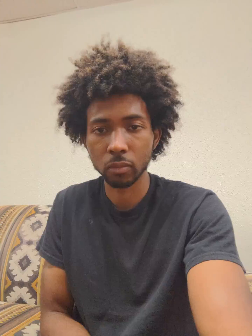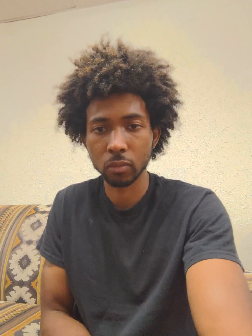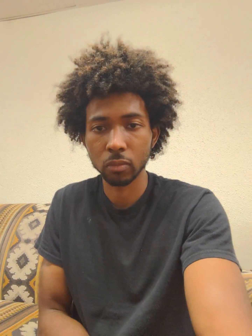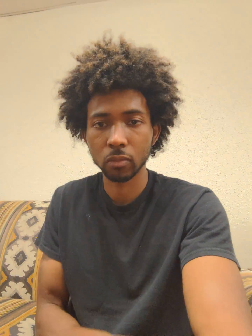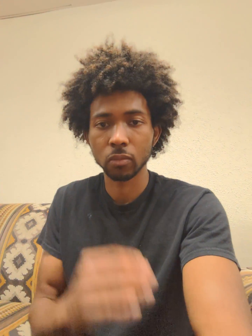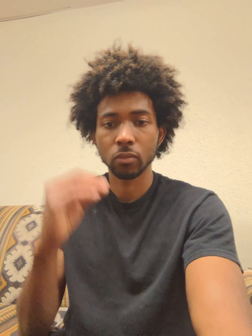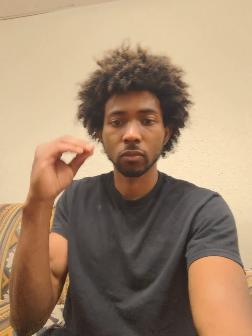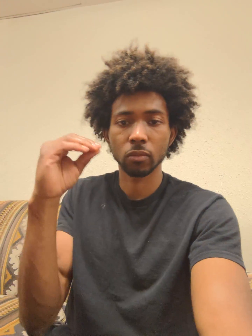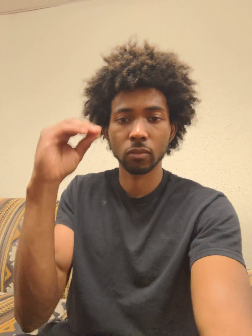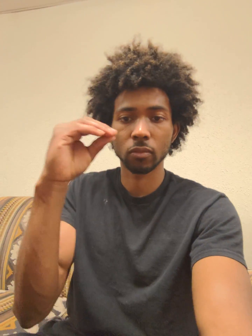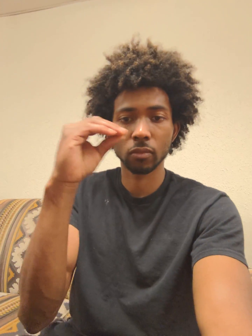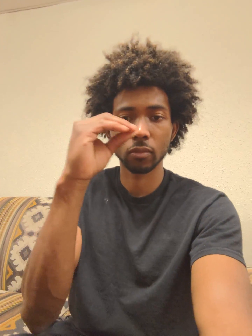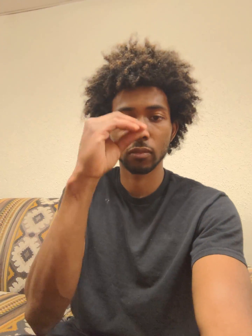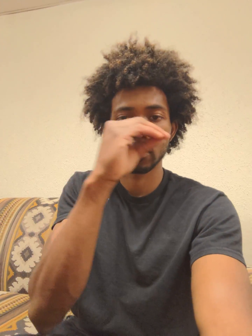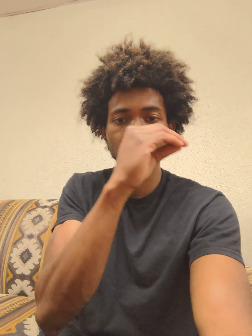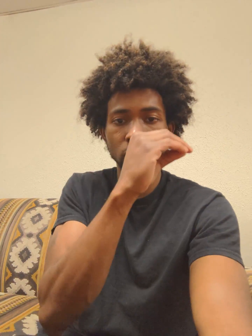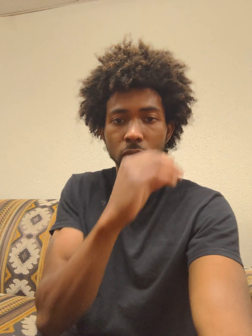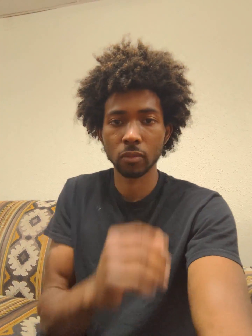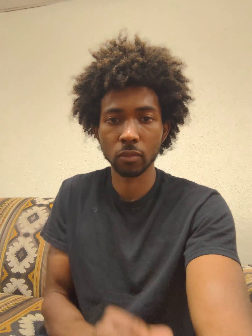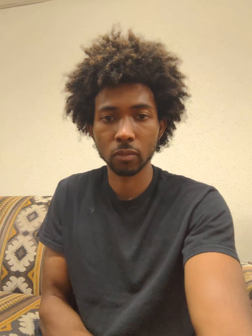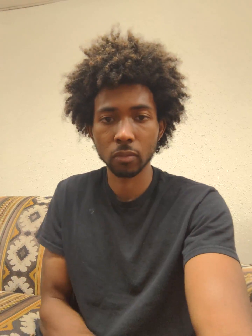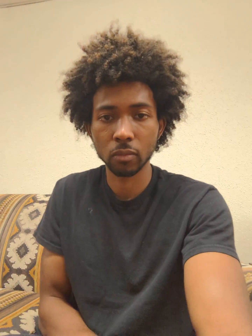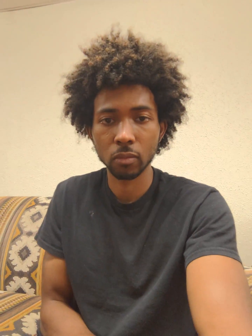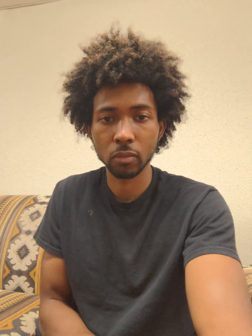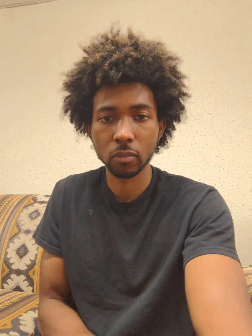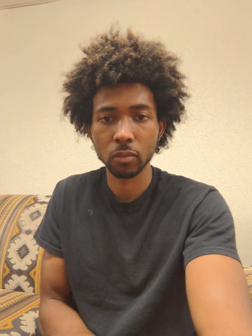dinosaur